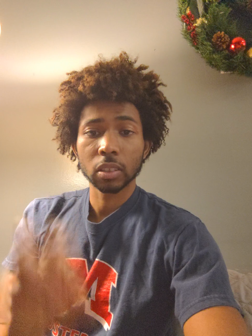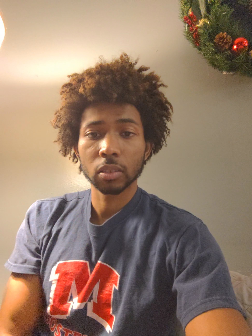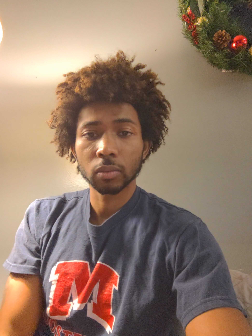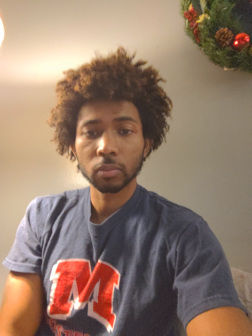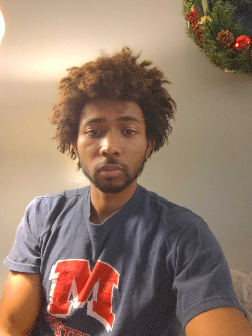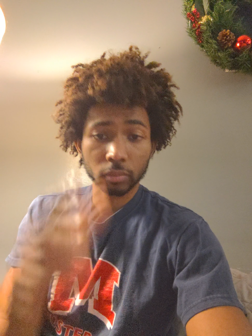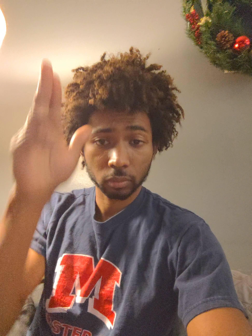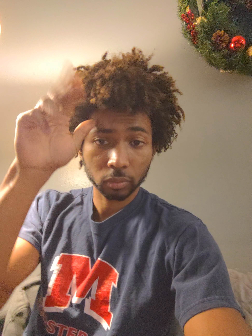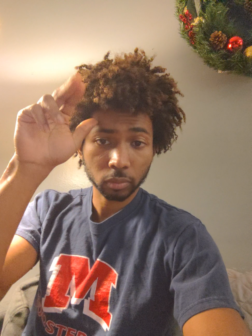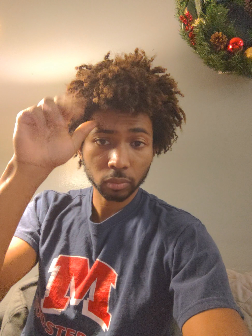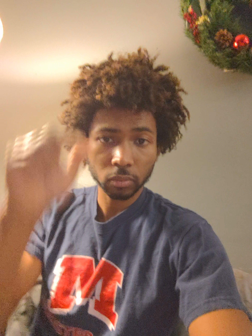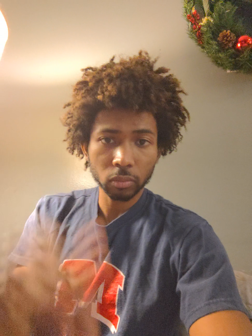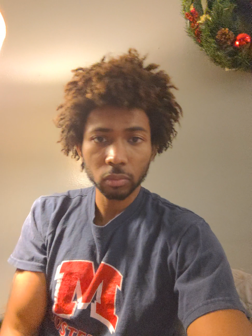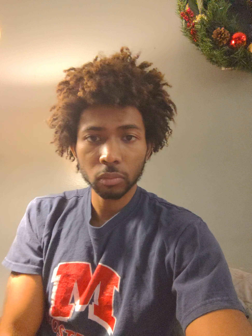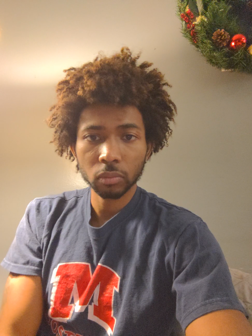horse